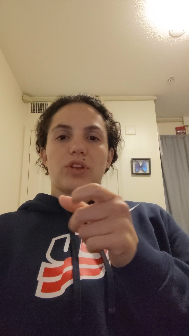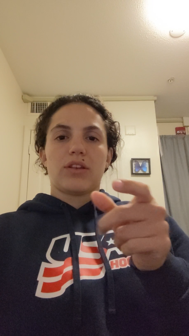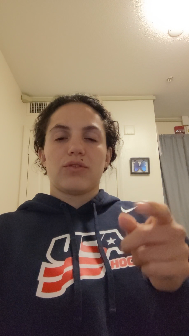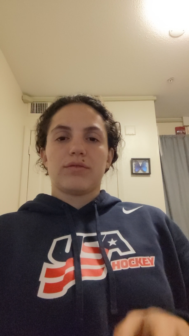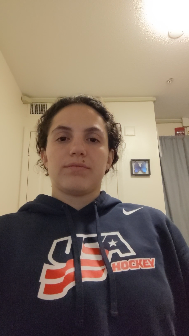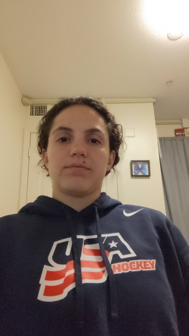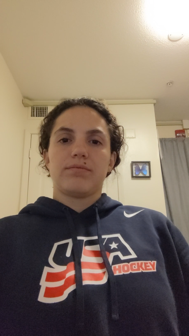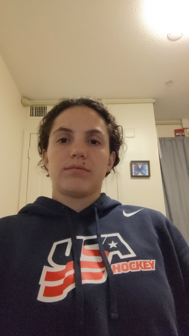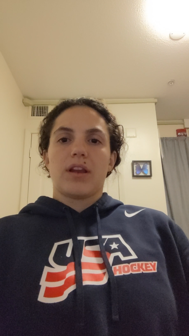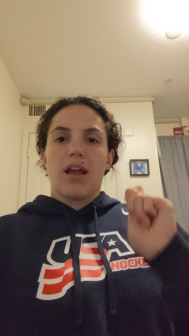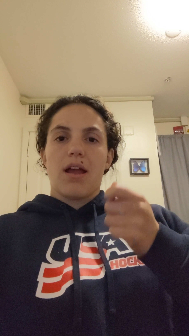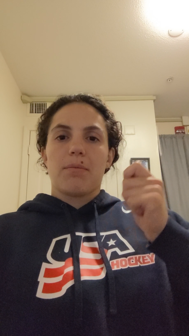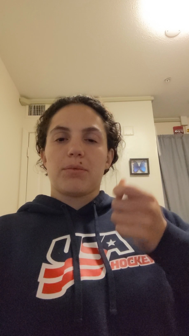hammer